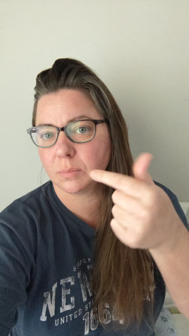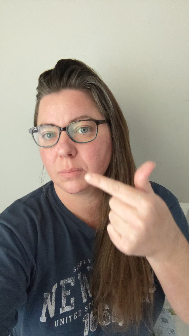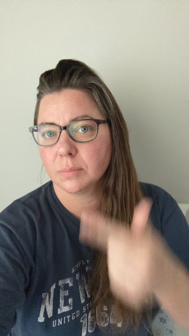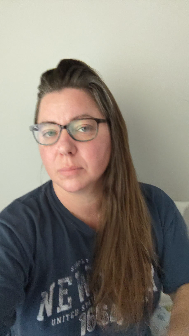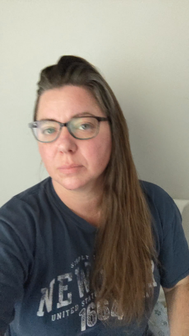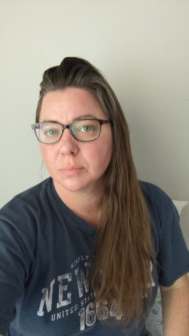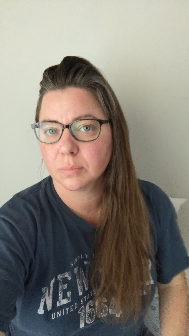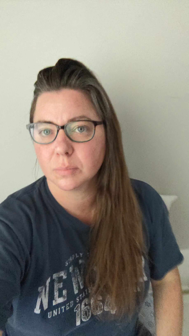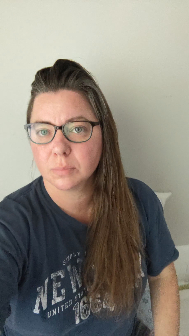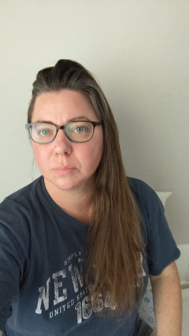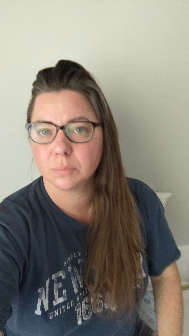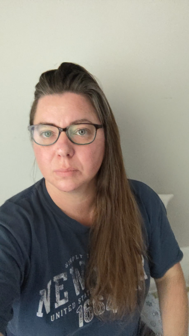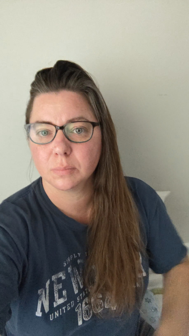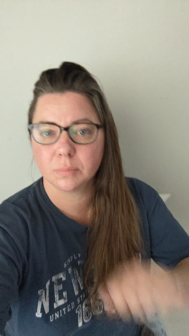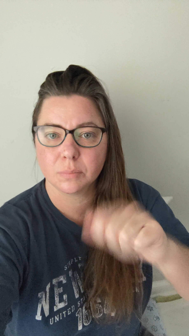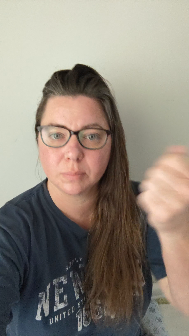rip